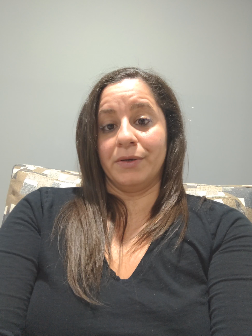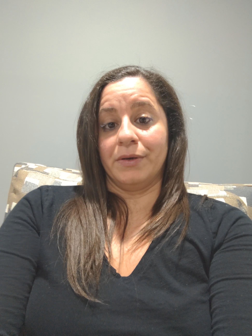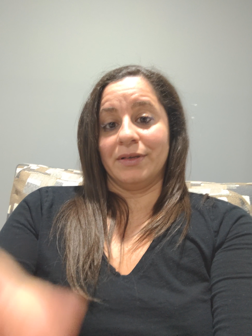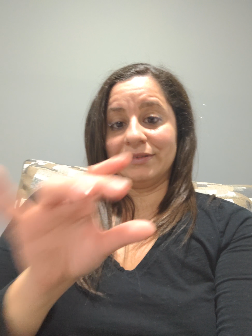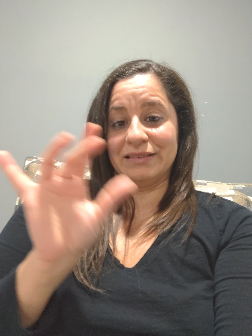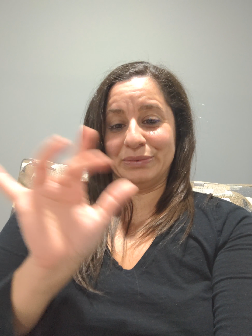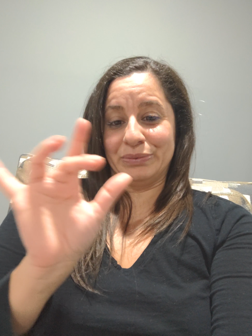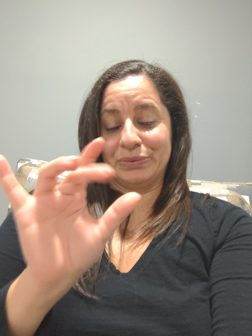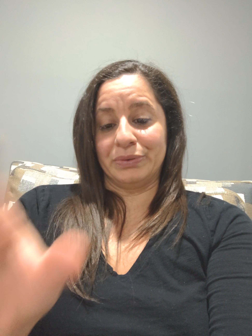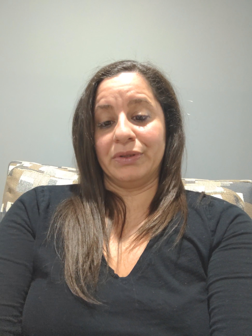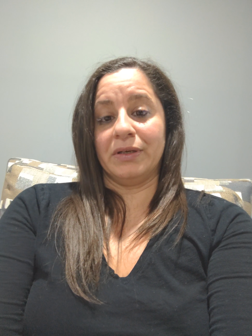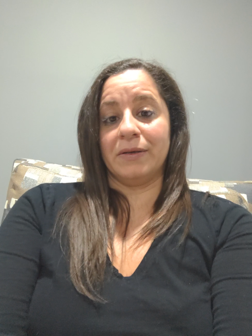yucky